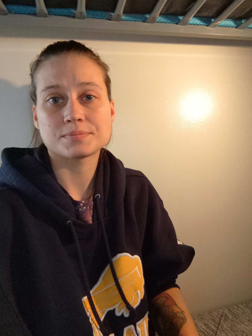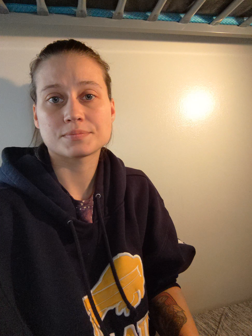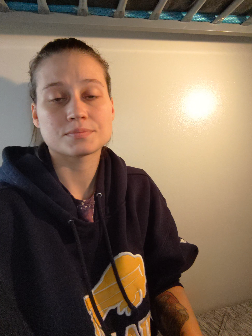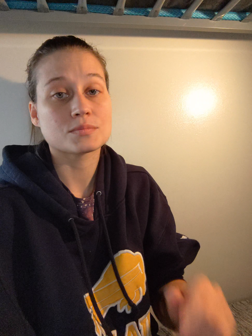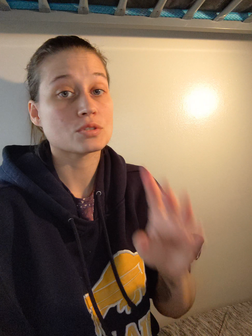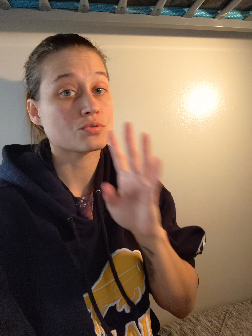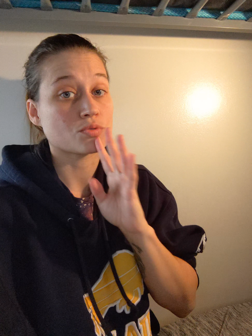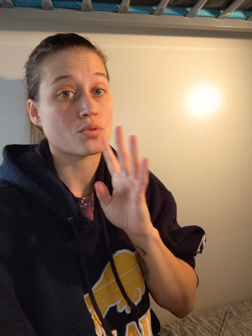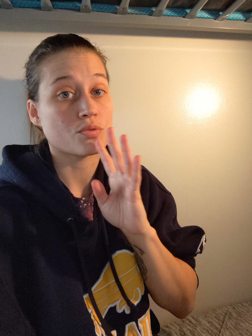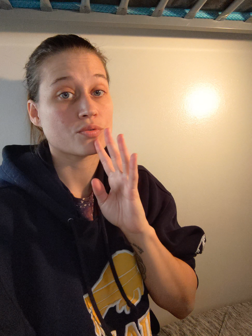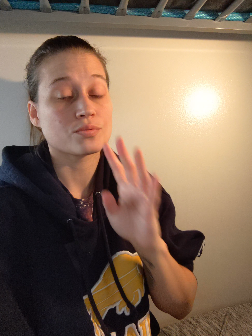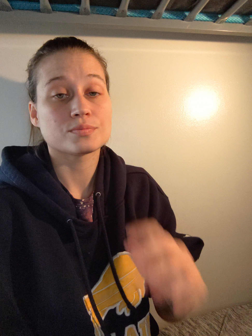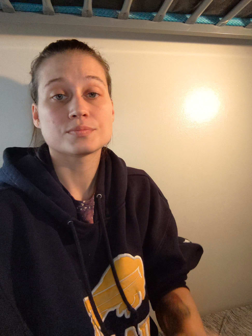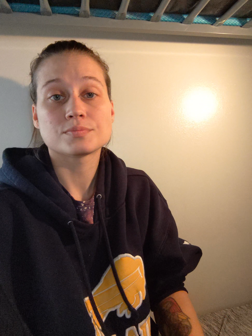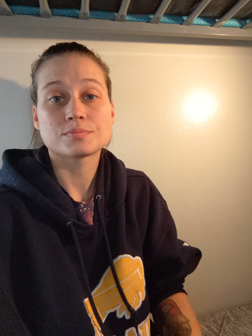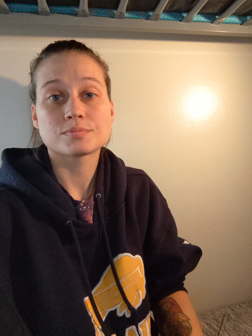talk